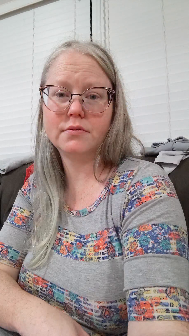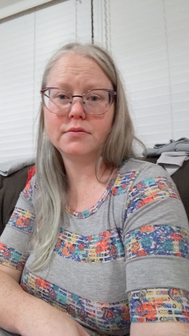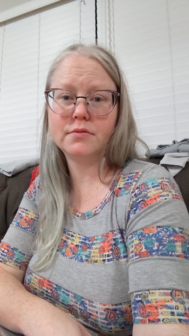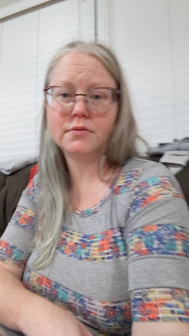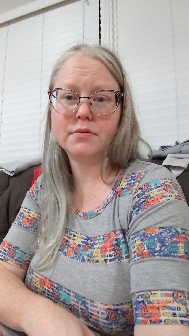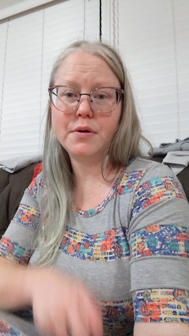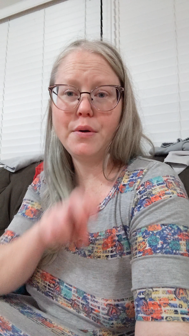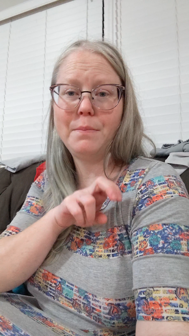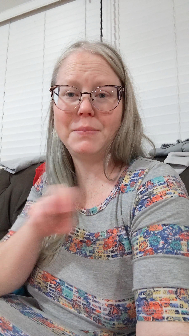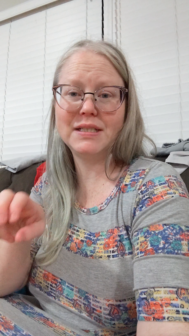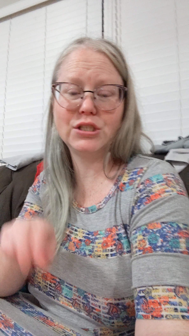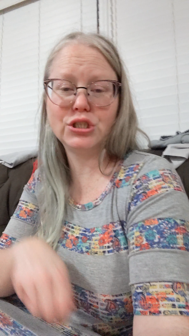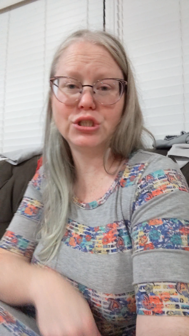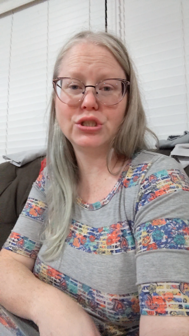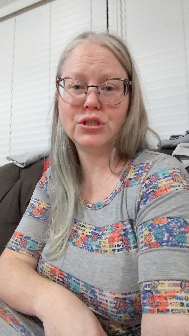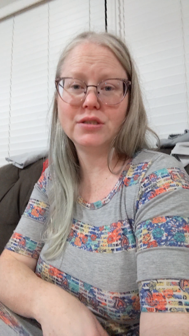bench